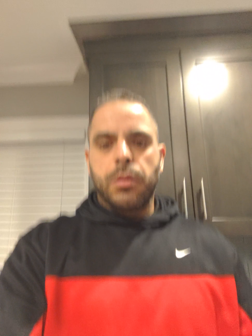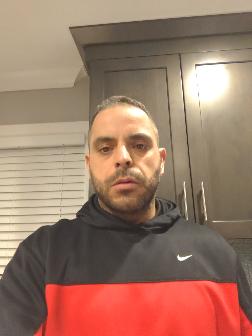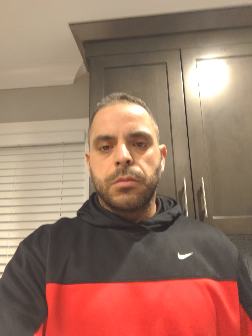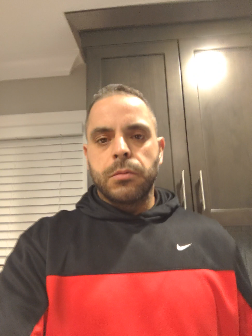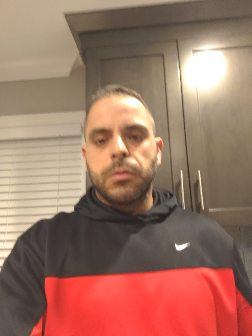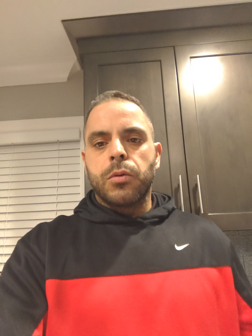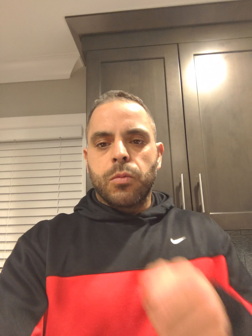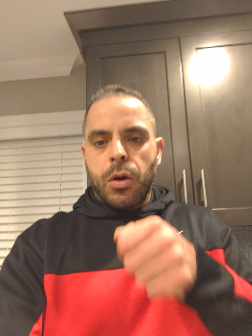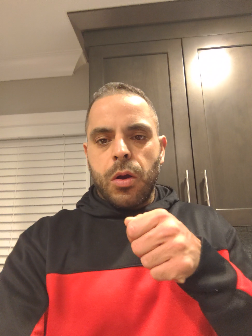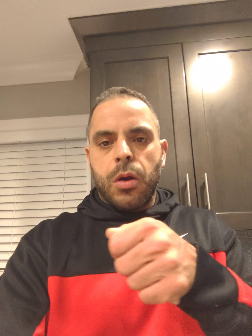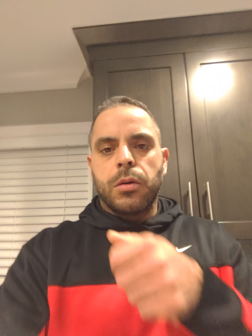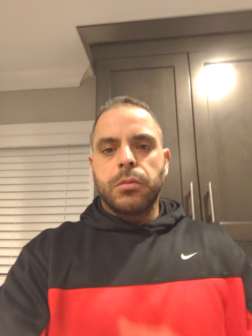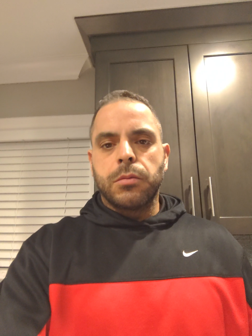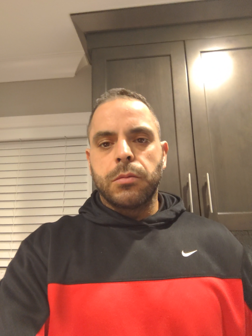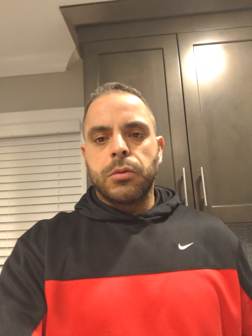drawer